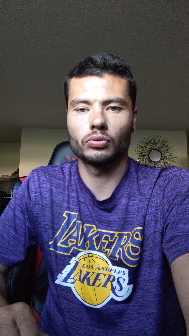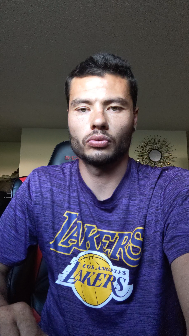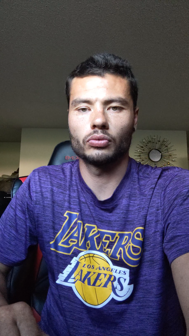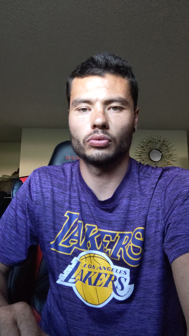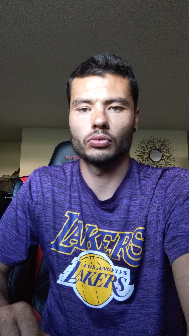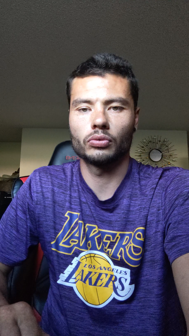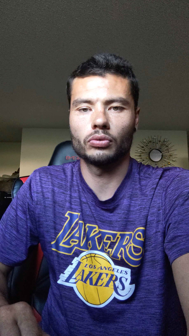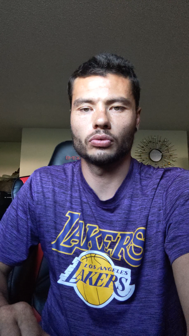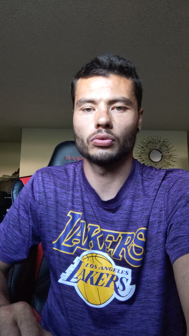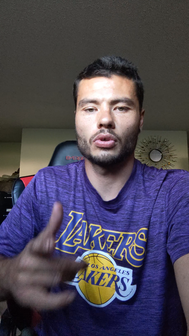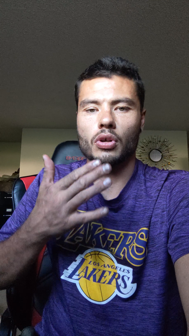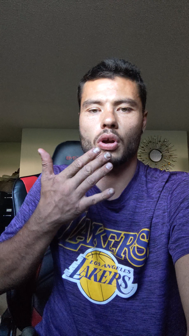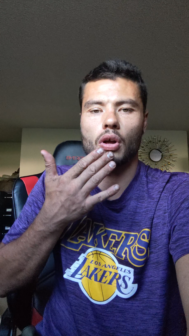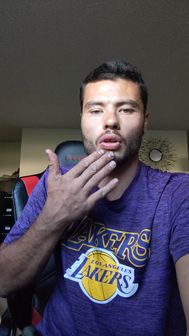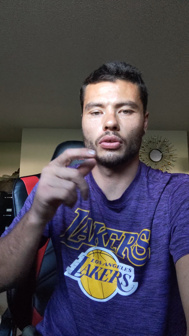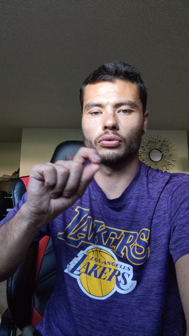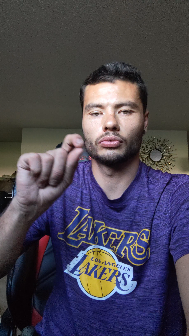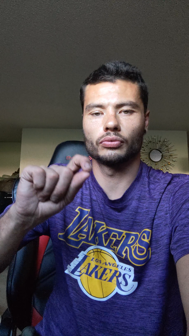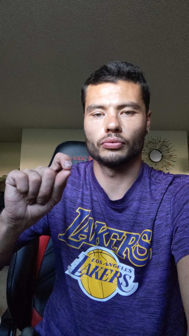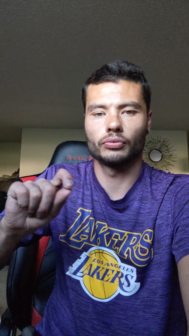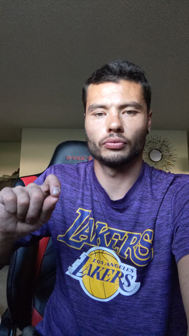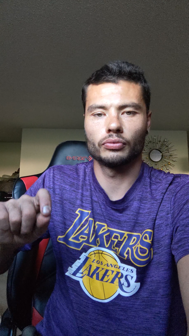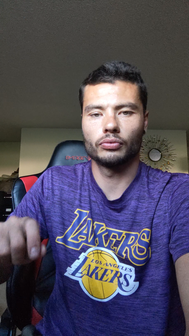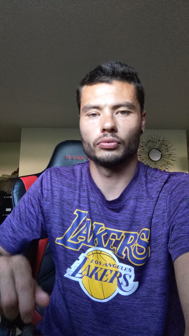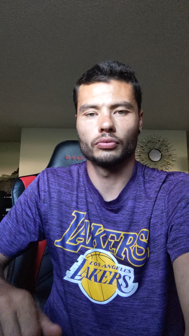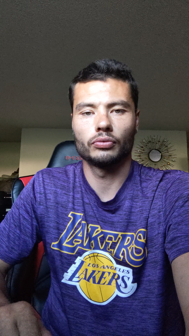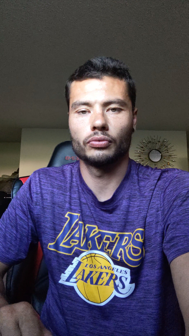crayon